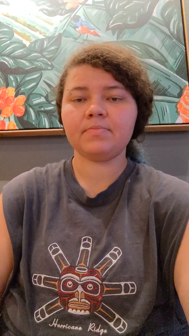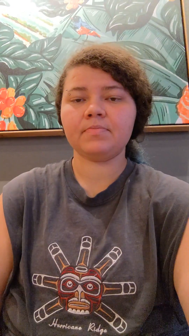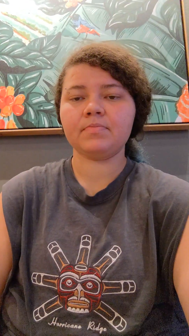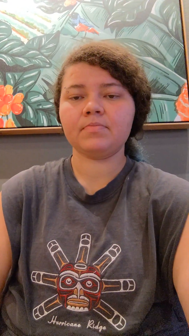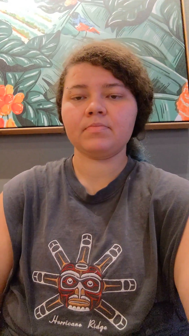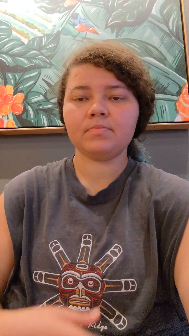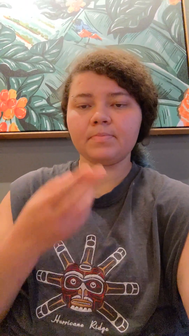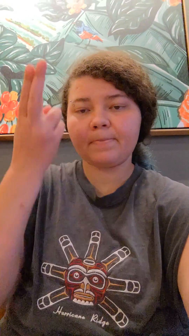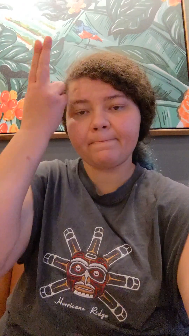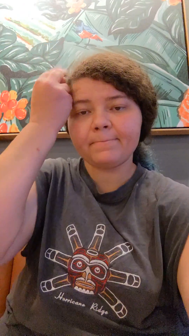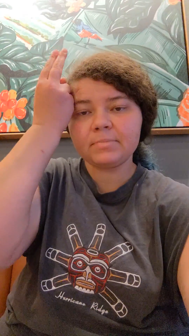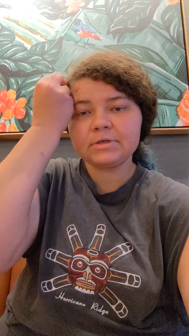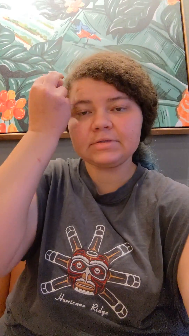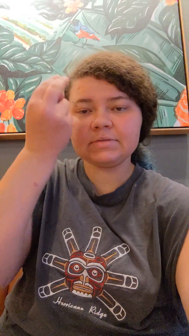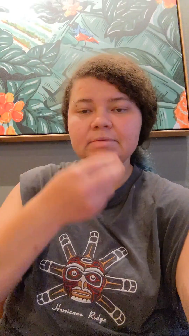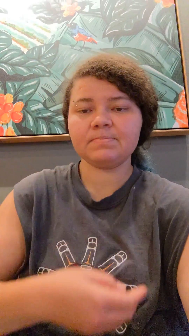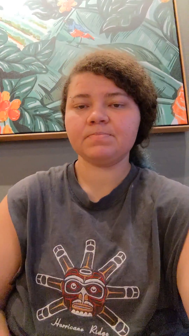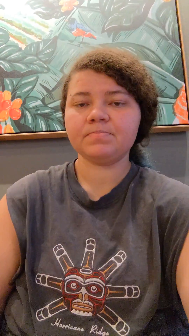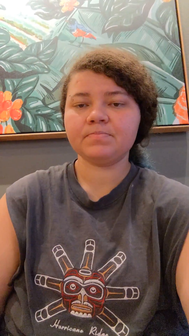bunny